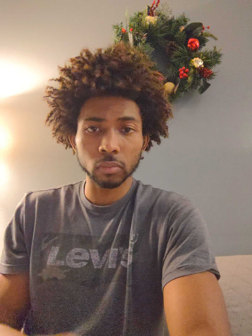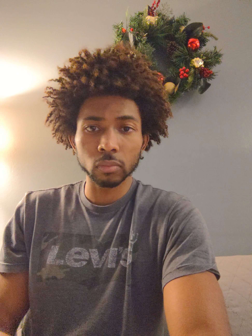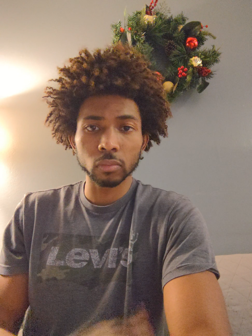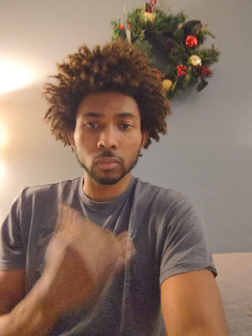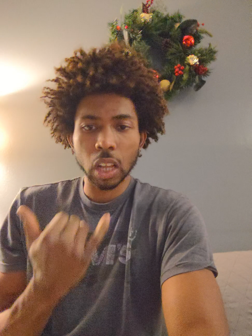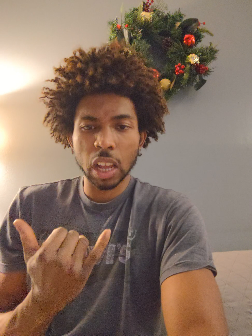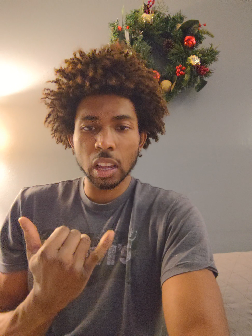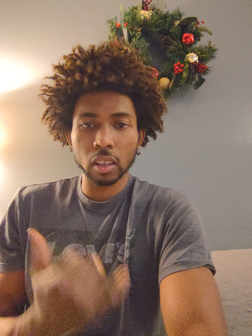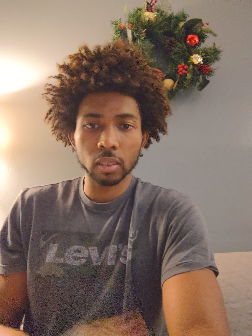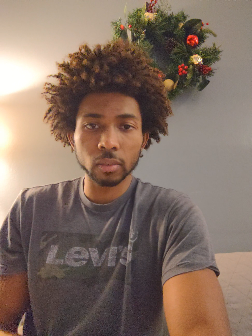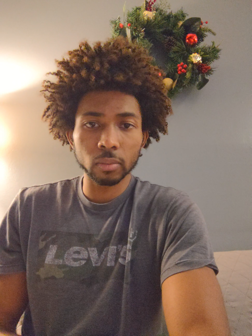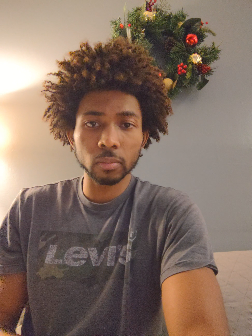now